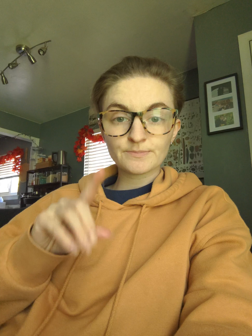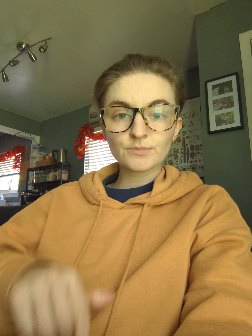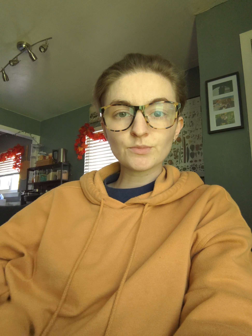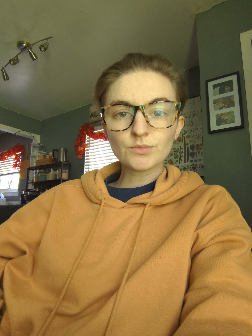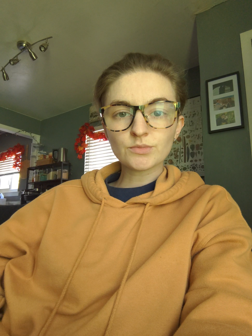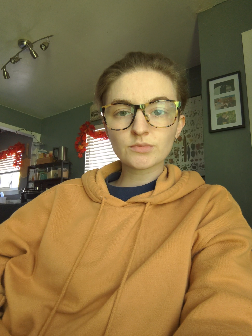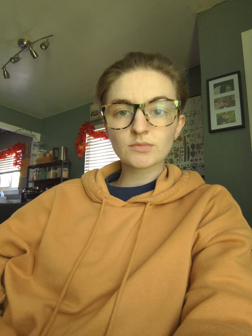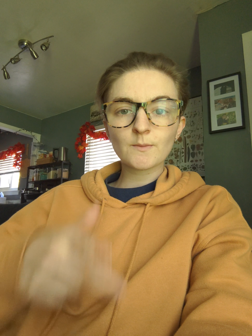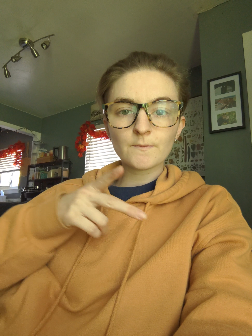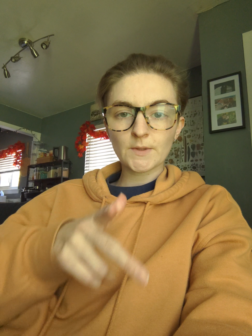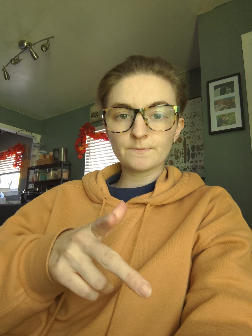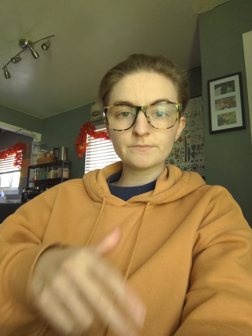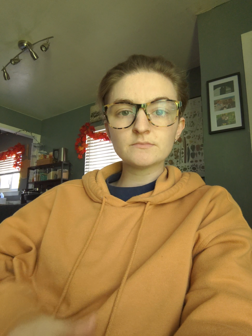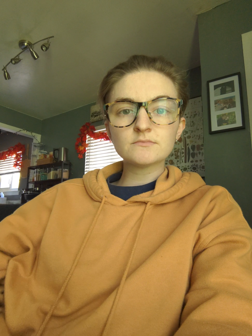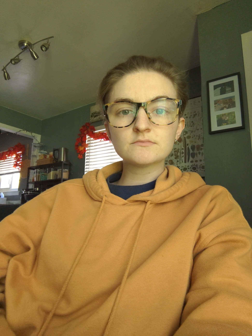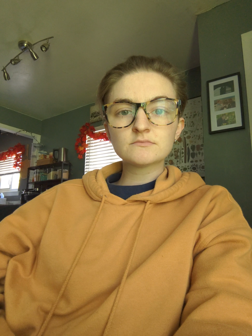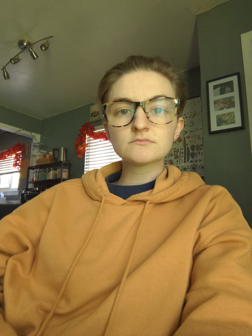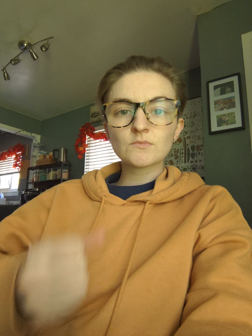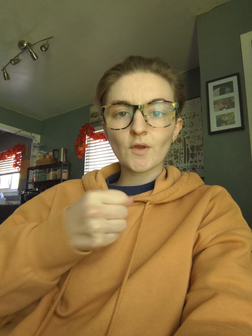garage